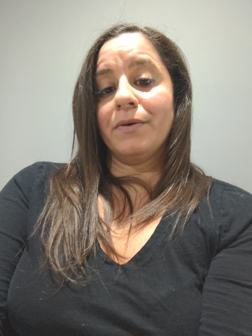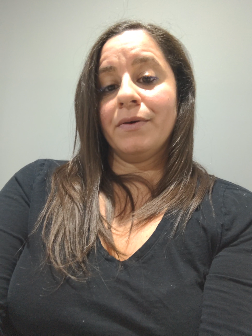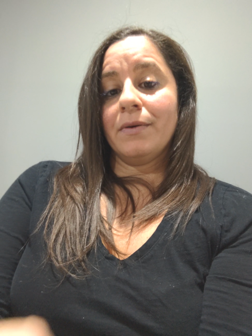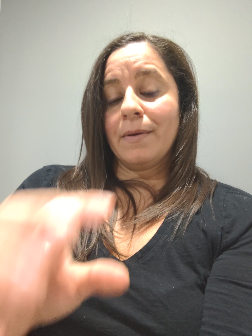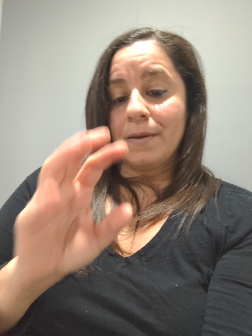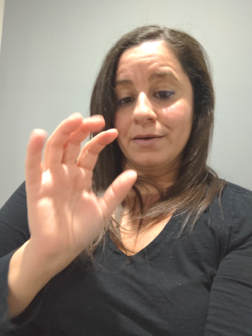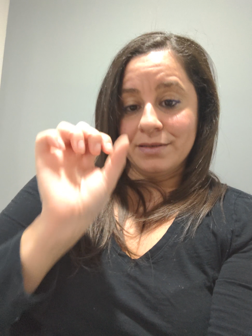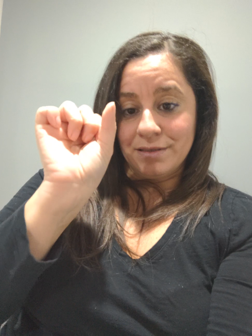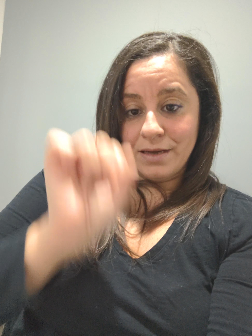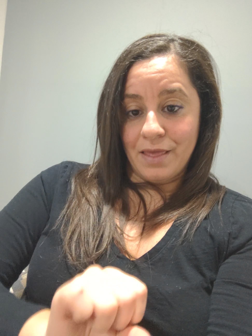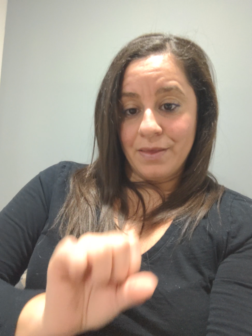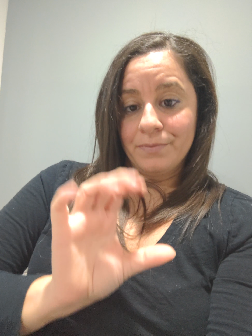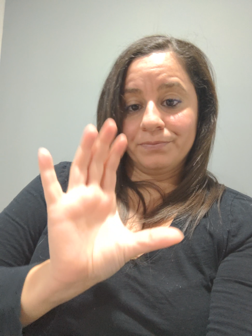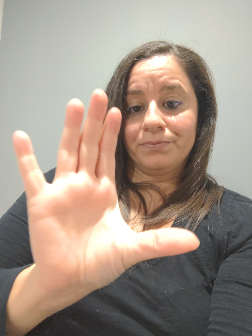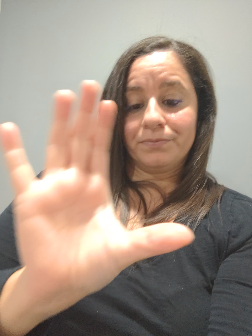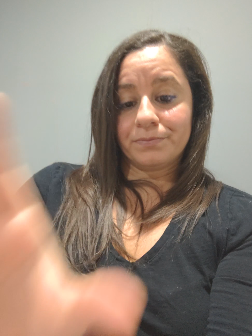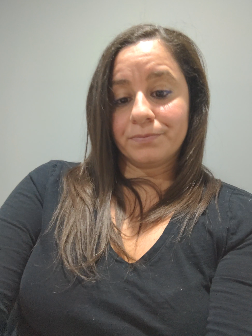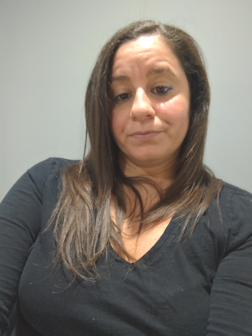mitten